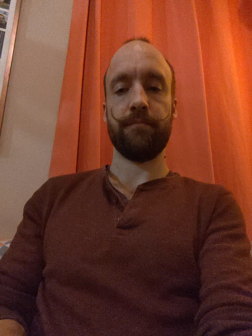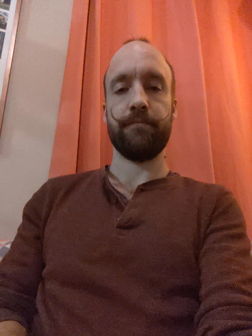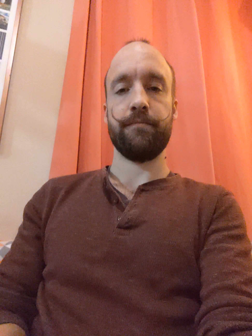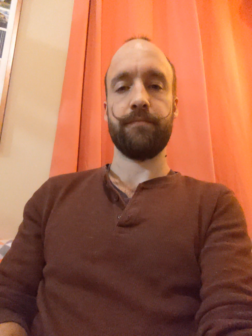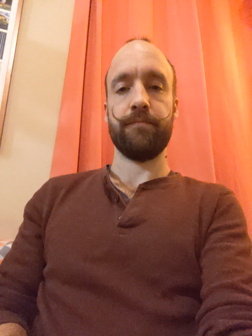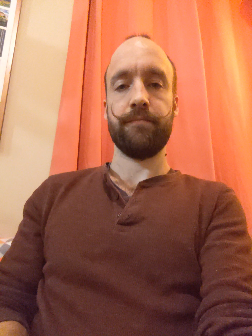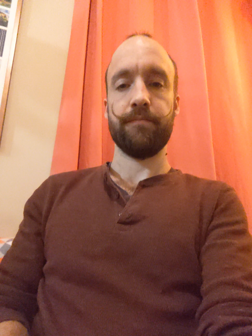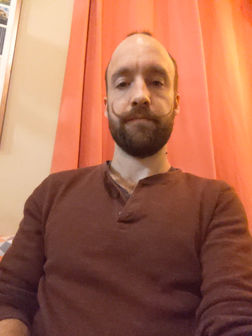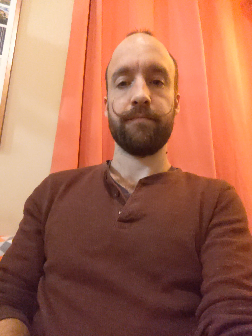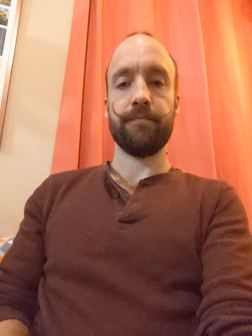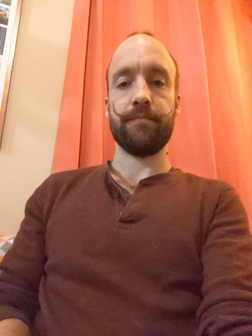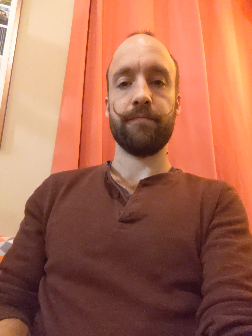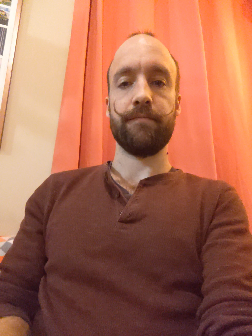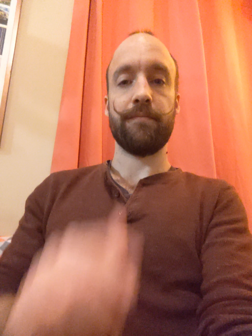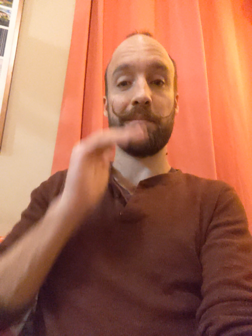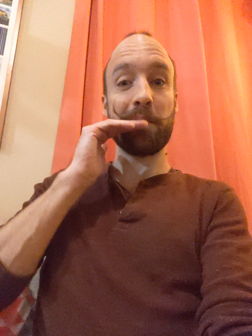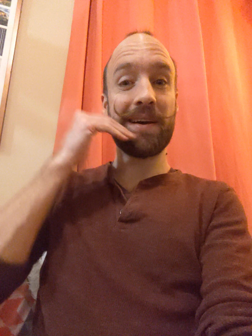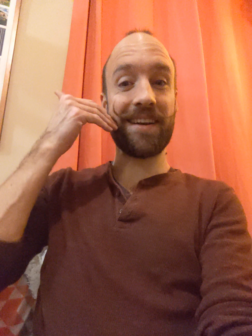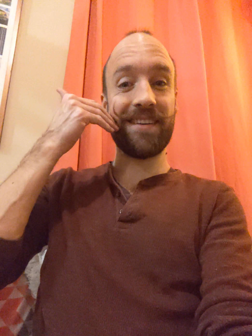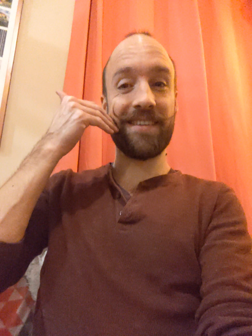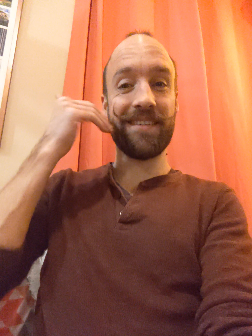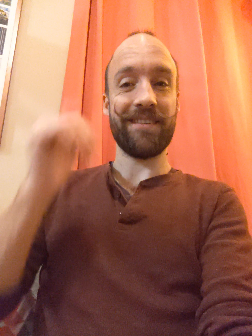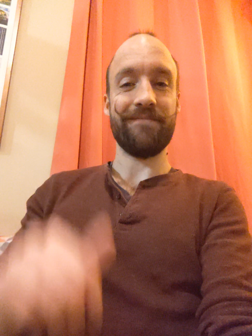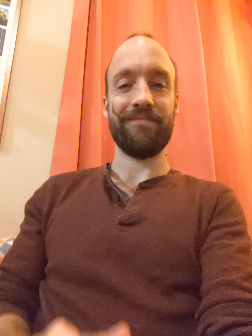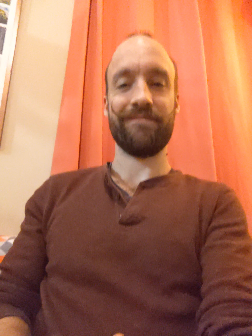smile